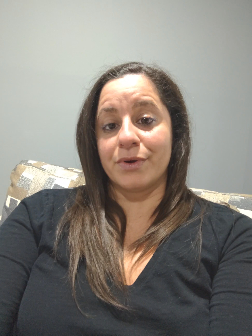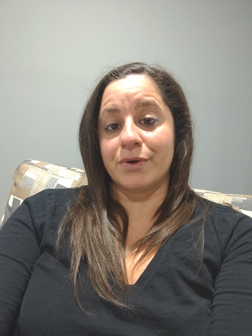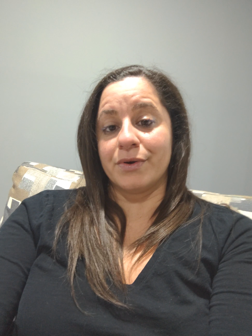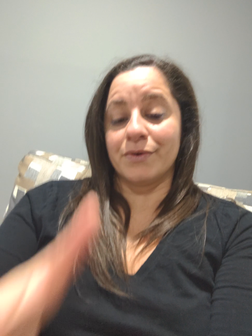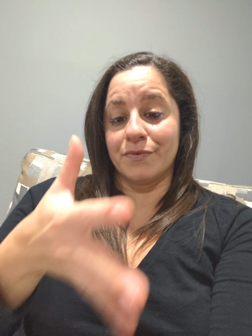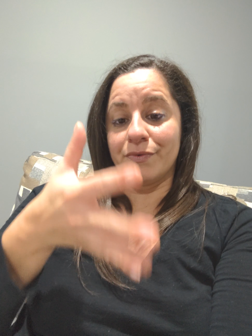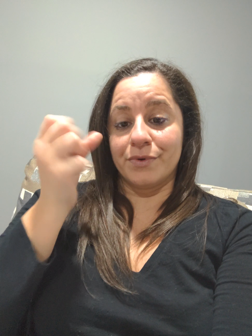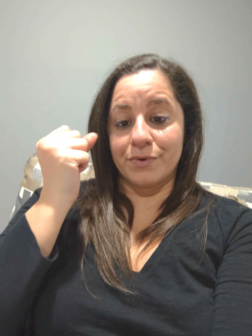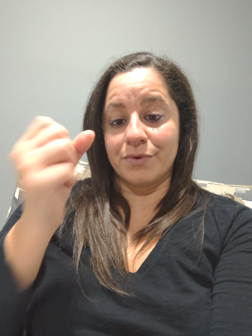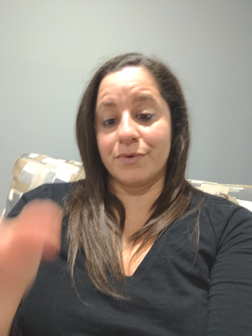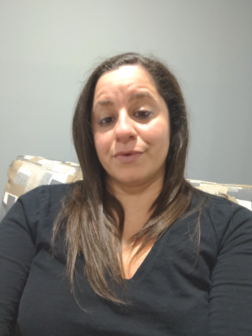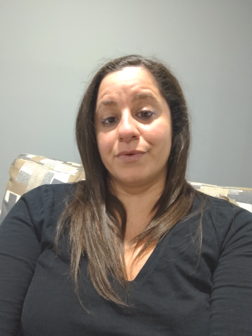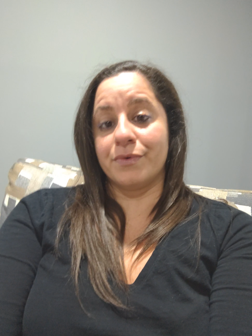fast